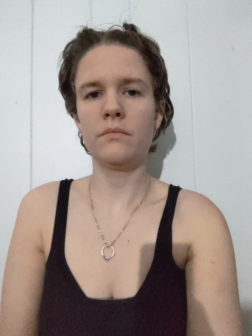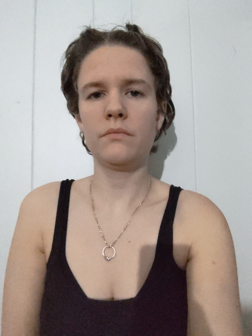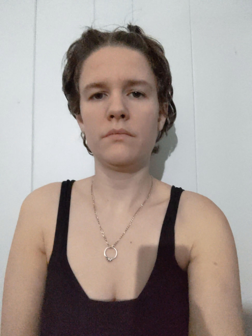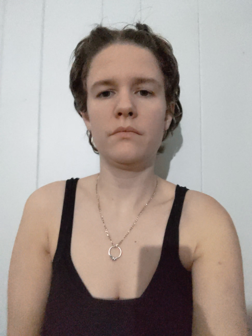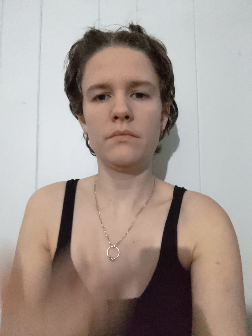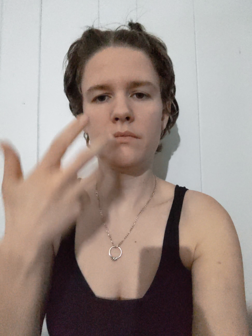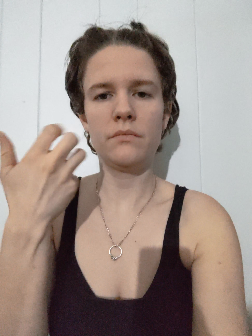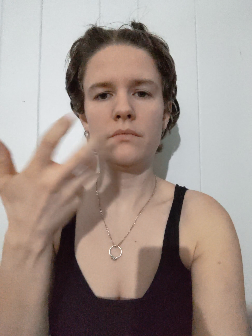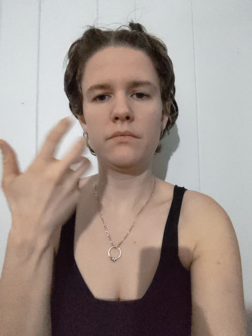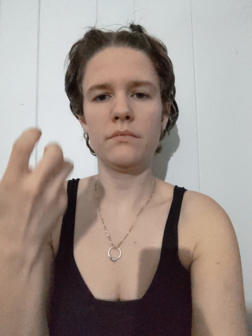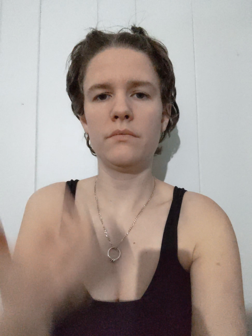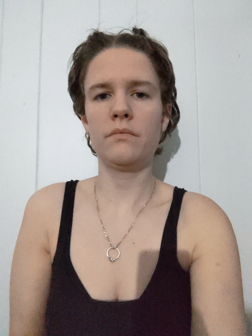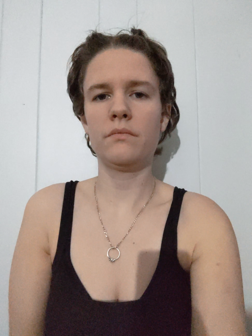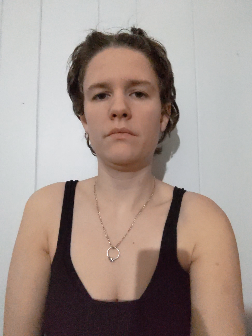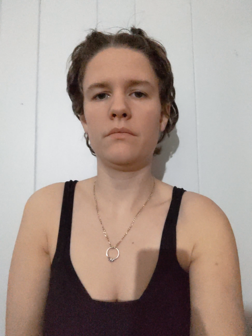tiger